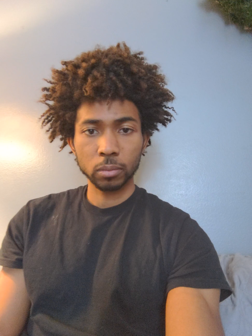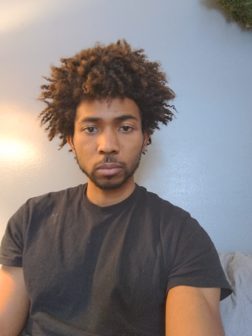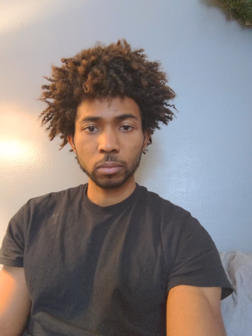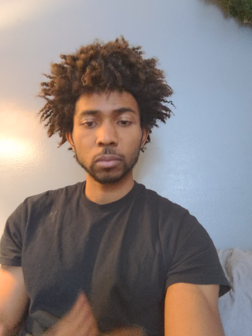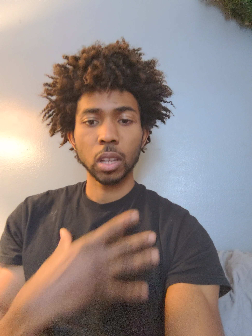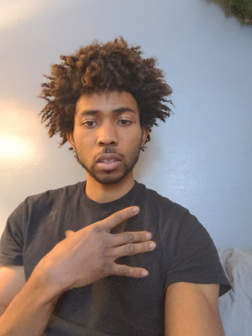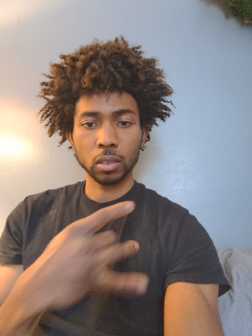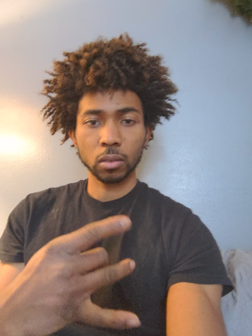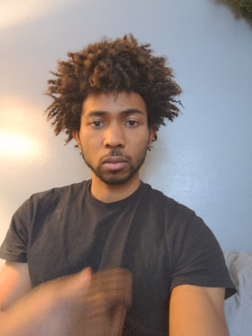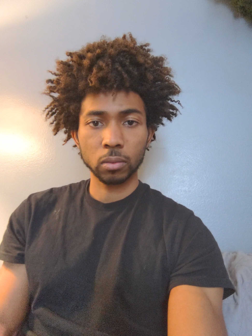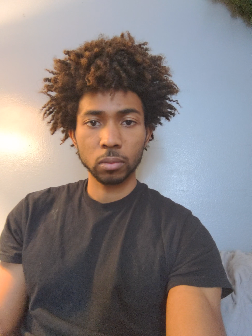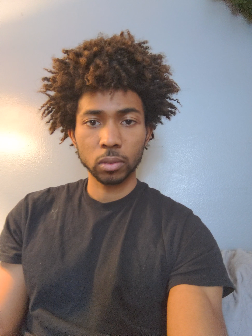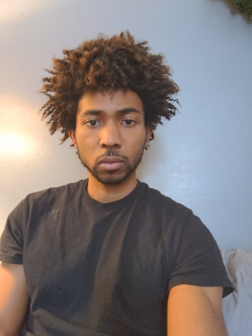like